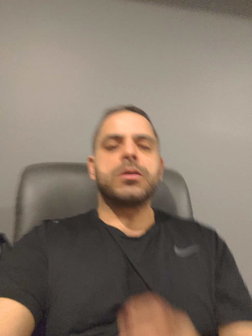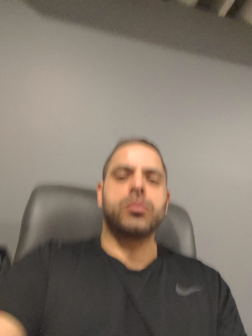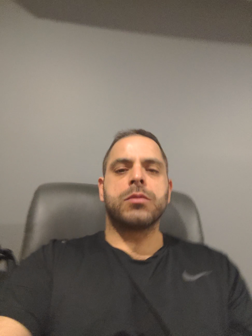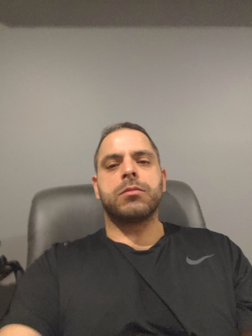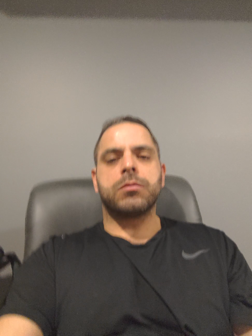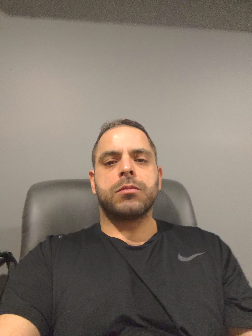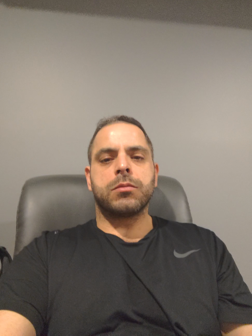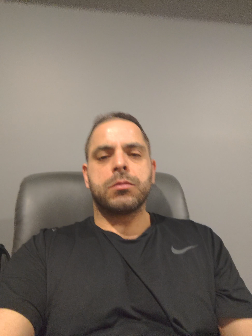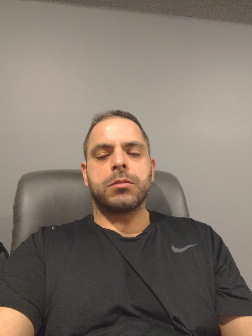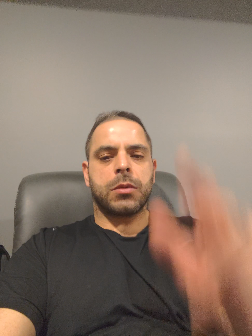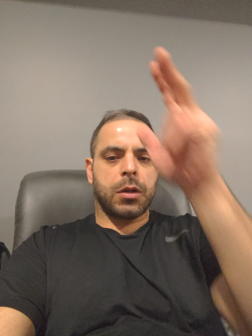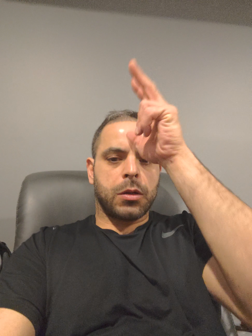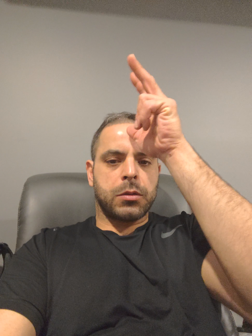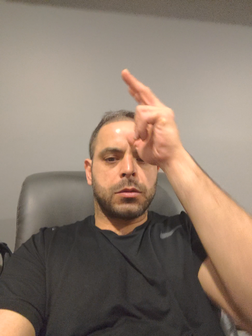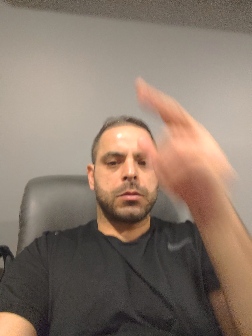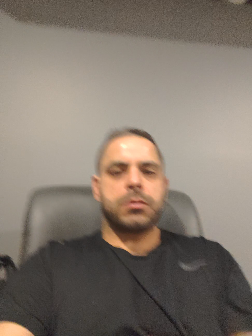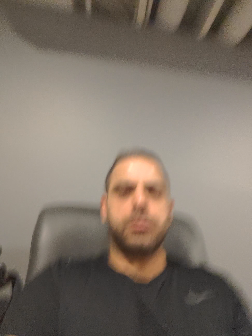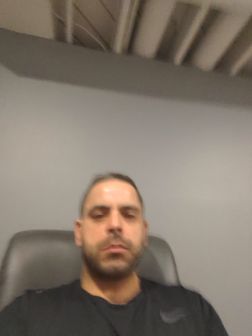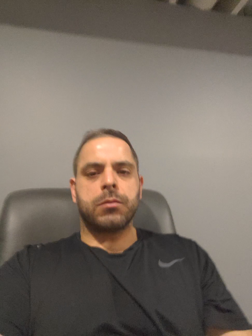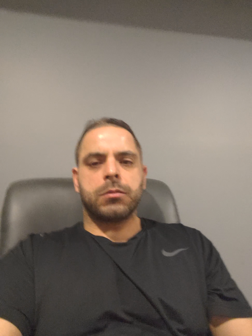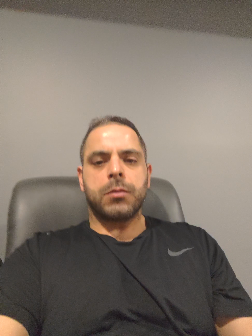hen